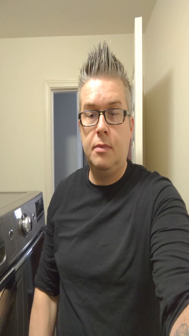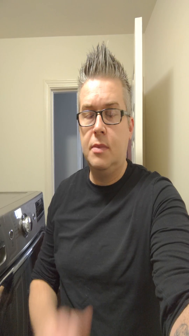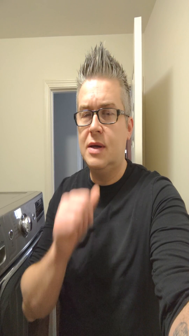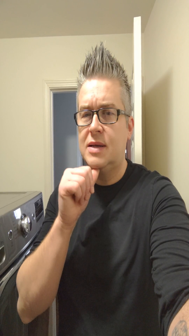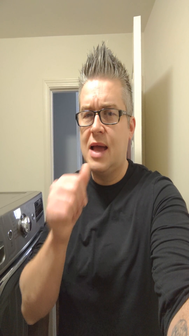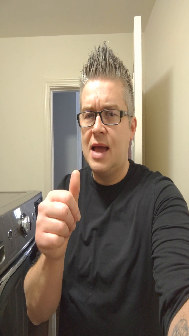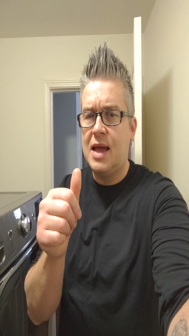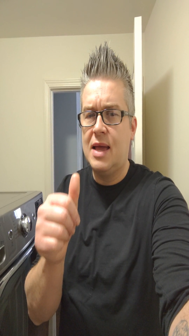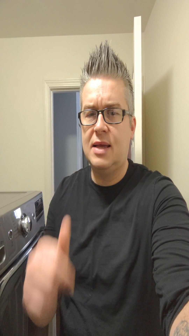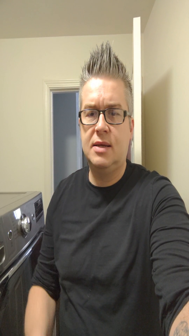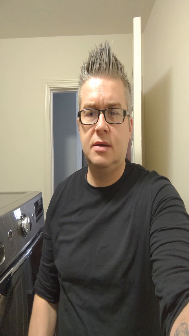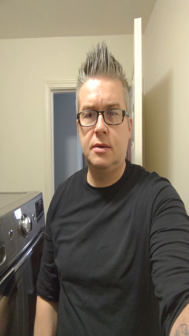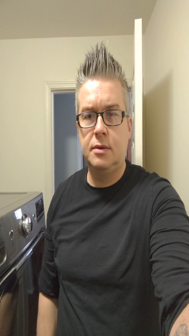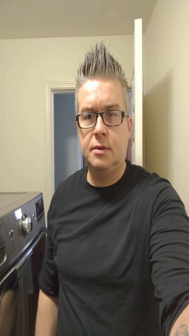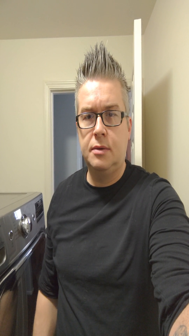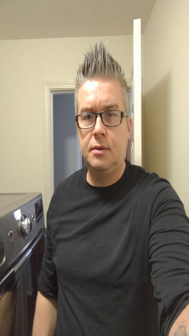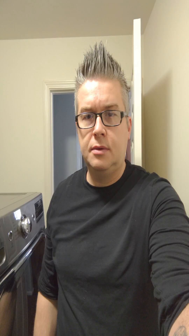not